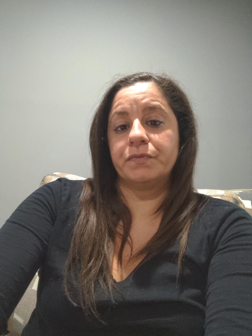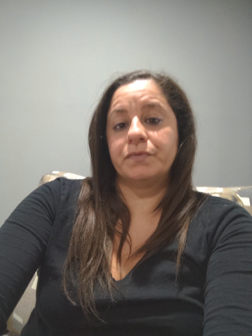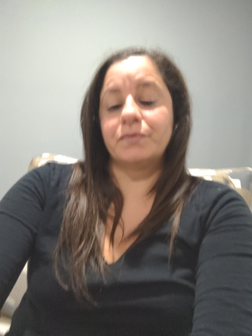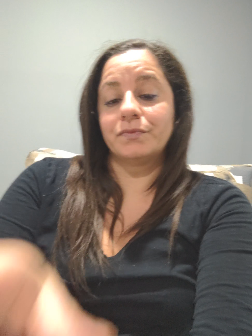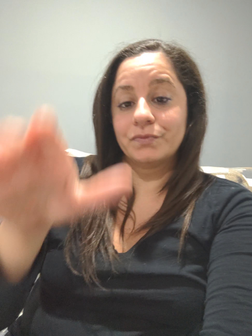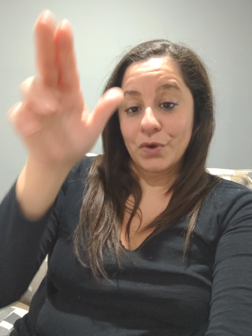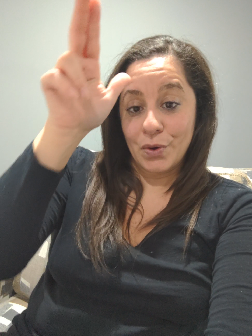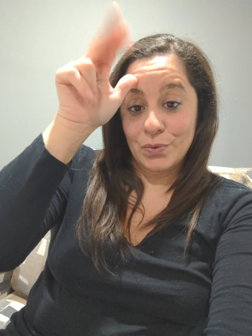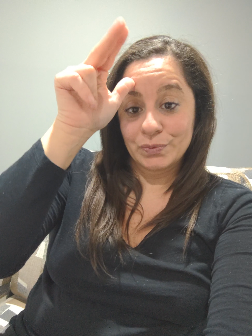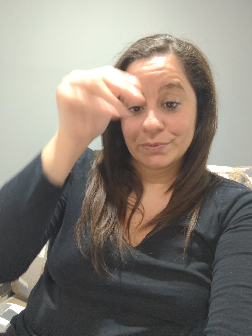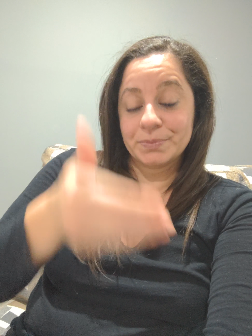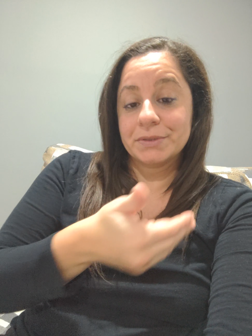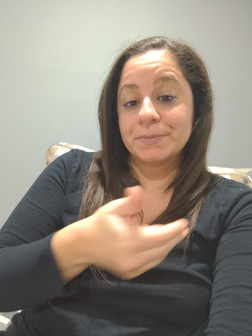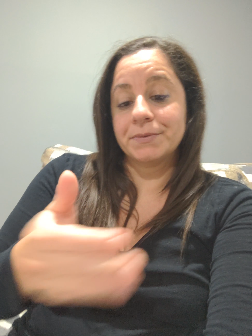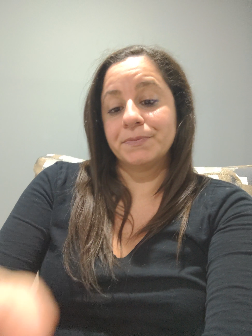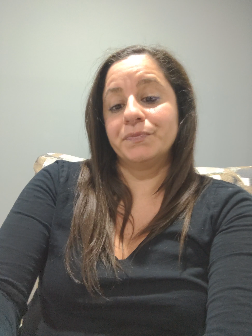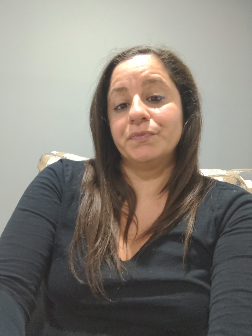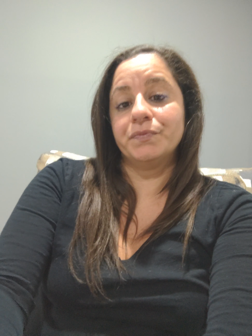donkey